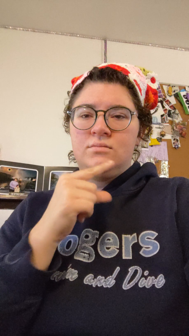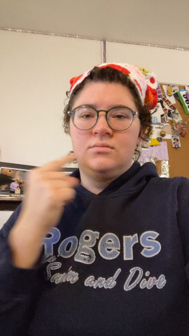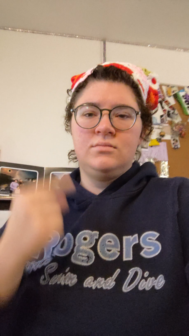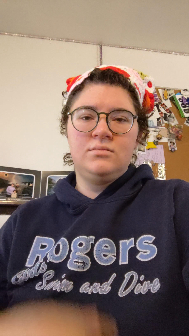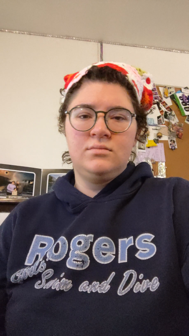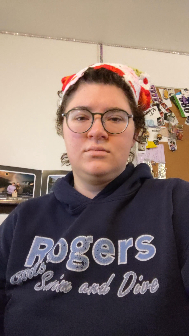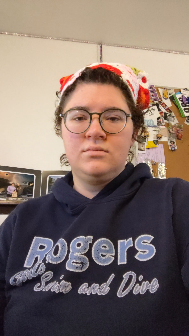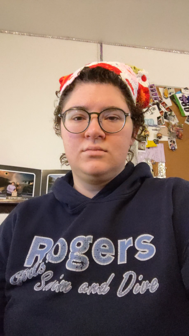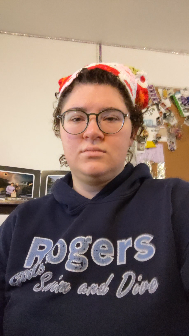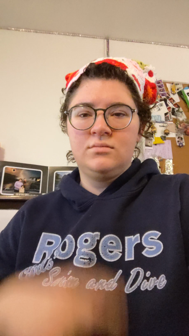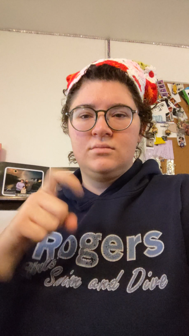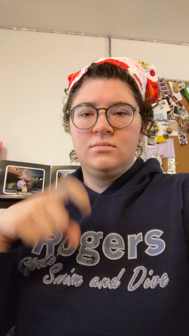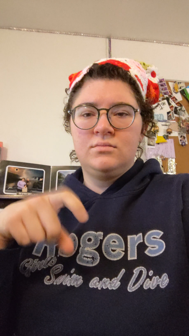need